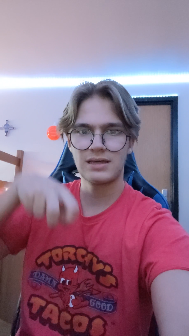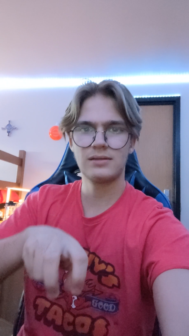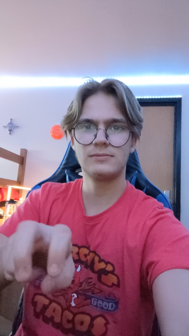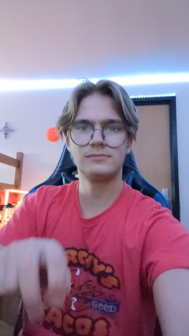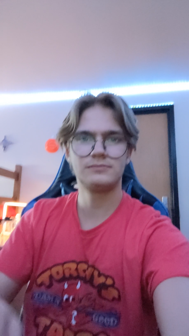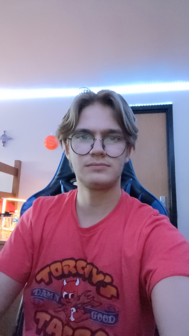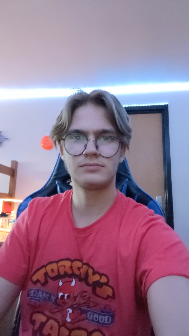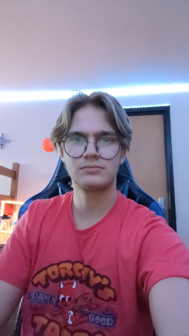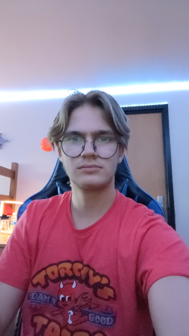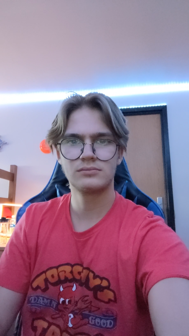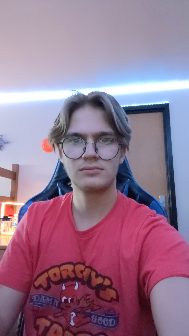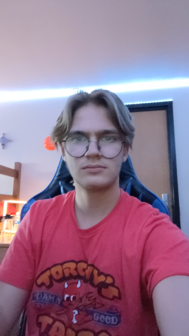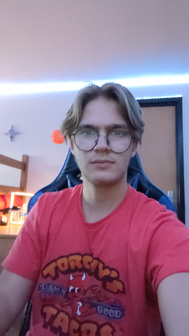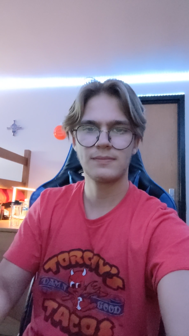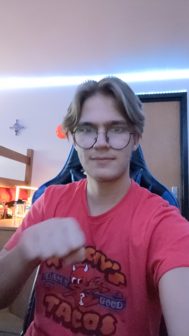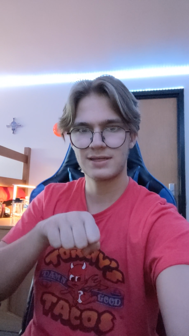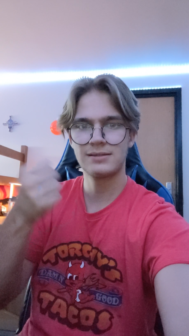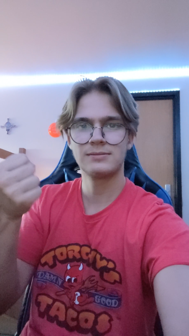break